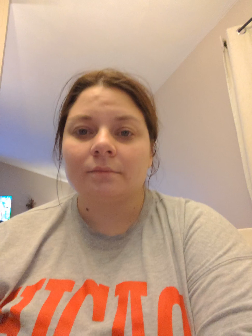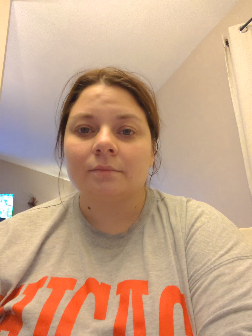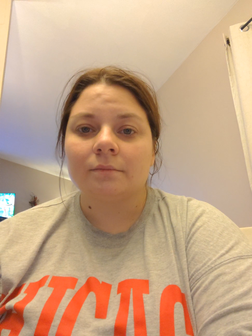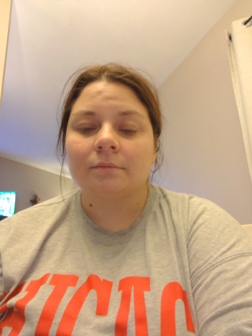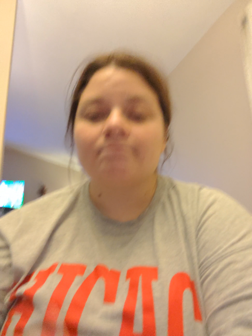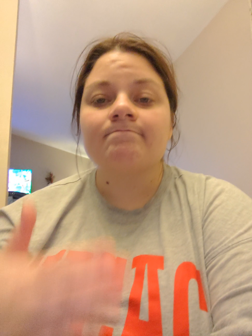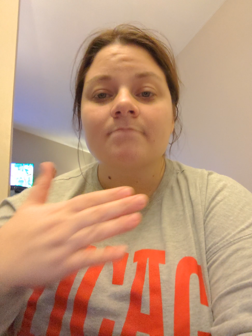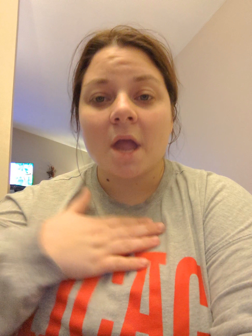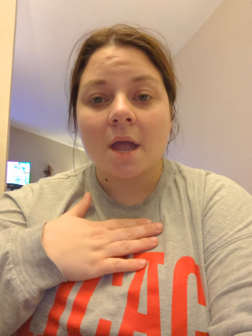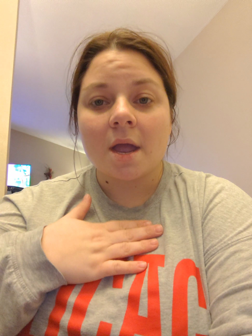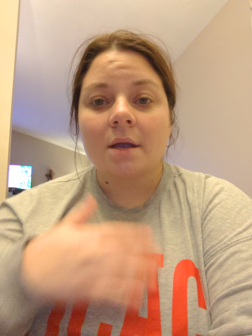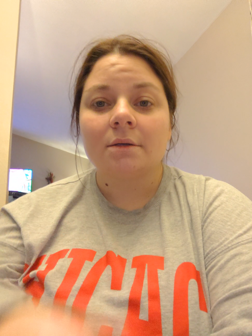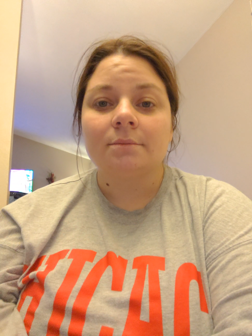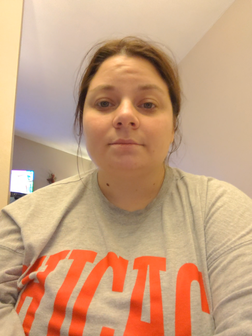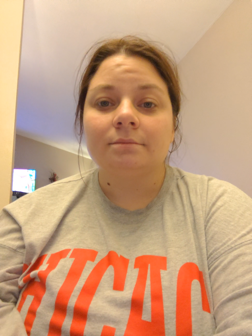my